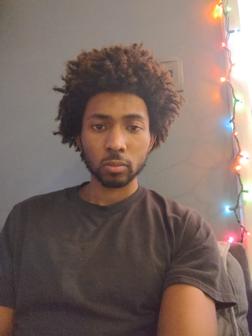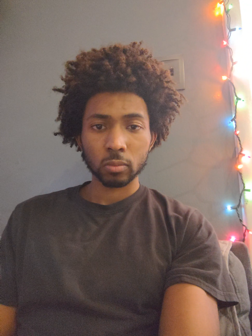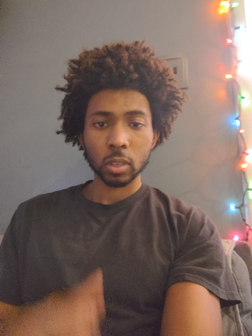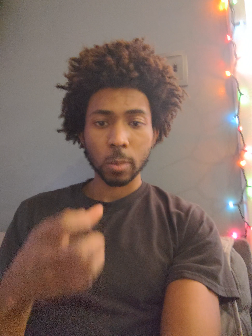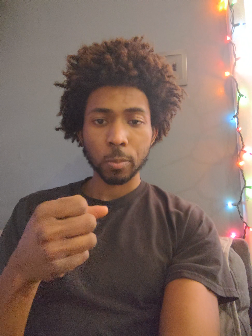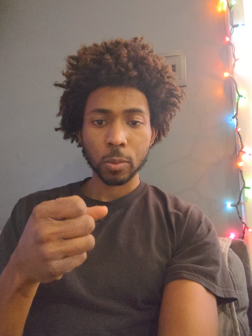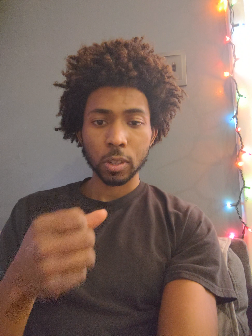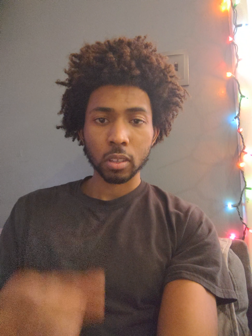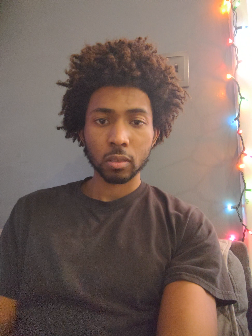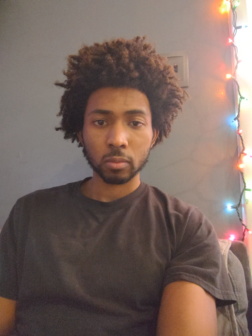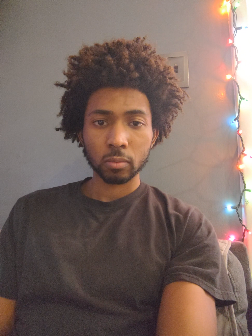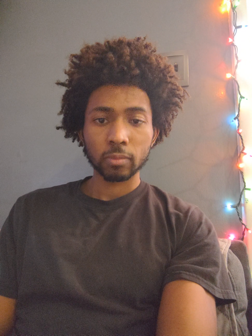milk